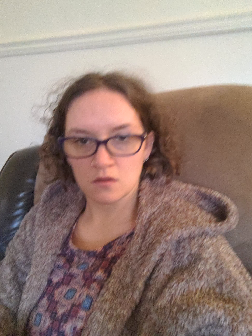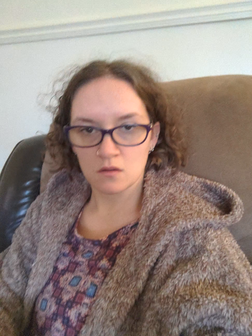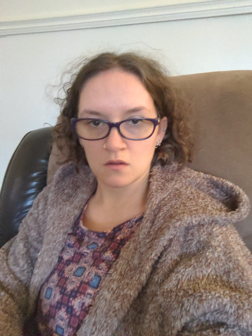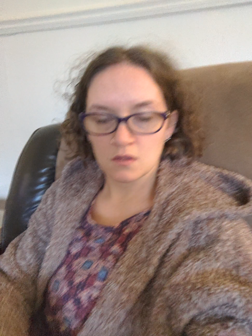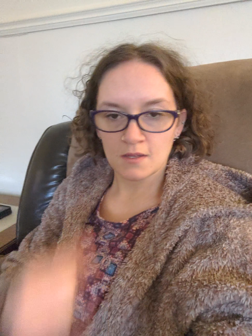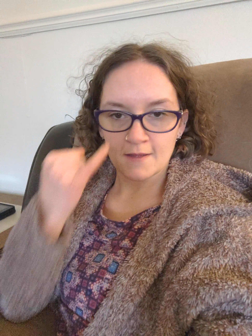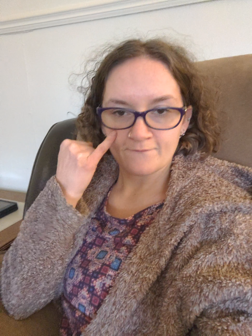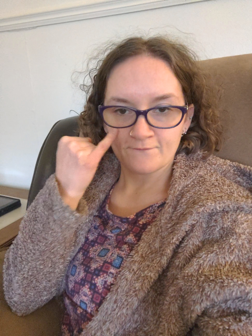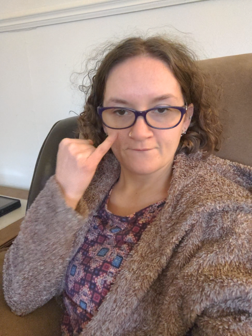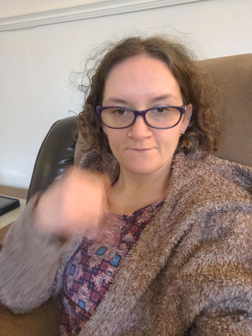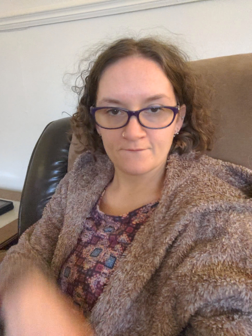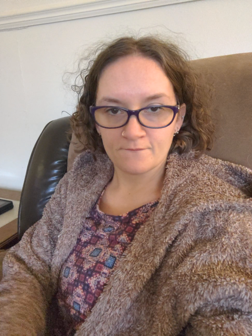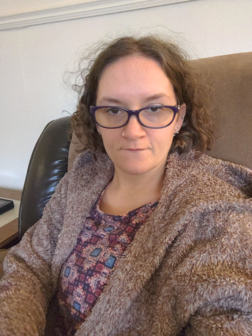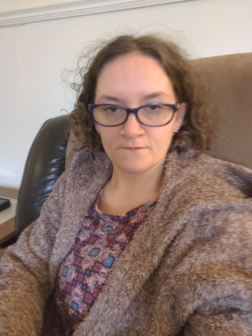if